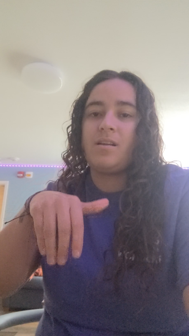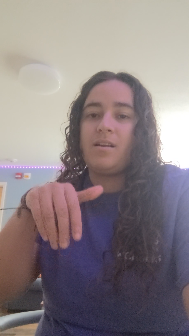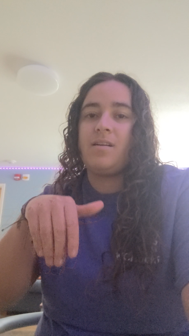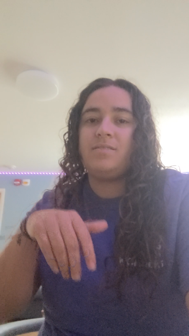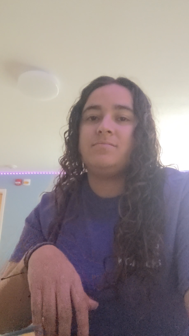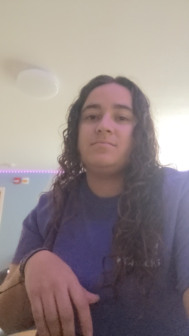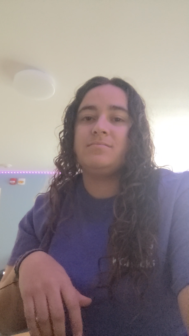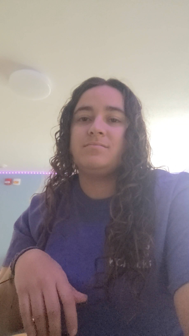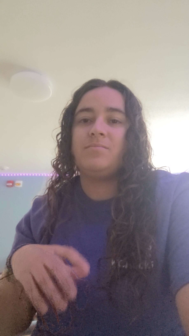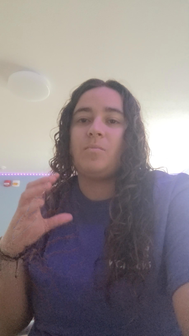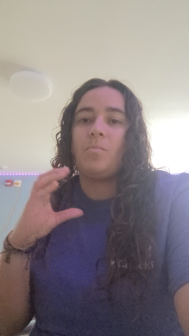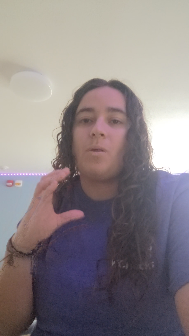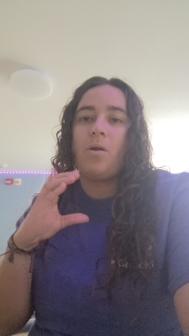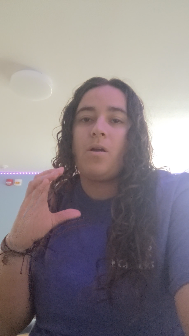ball